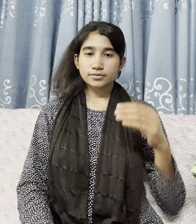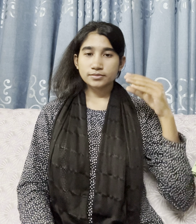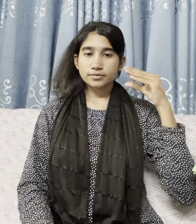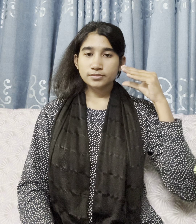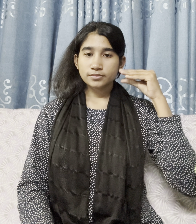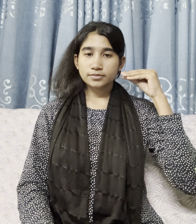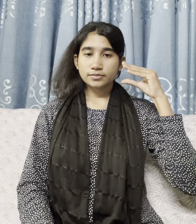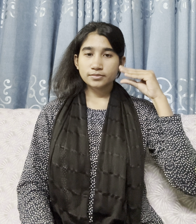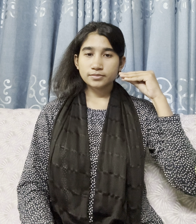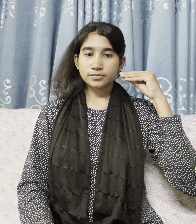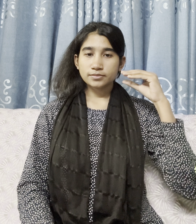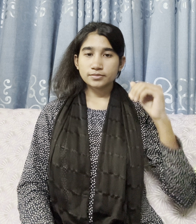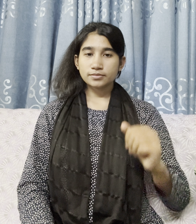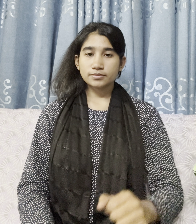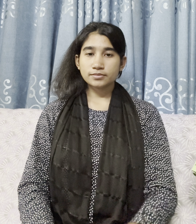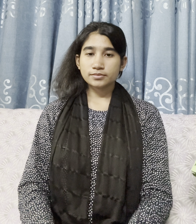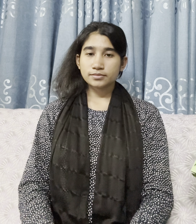ধন্যবাদ